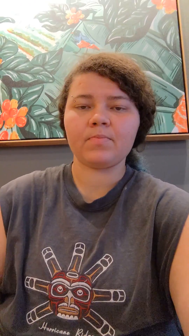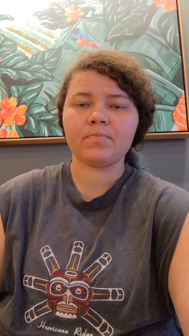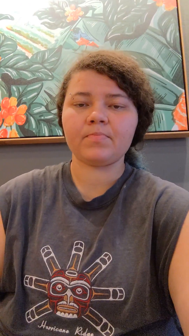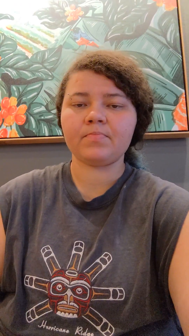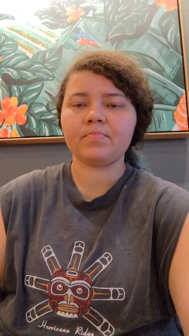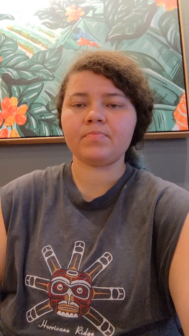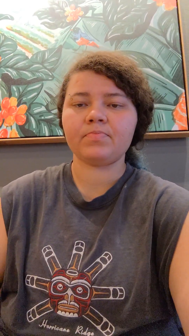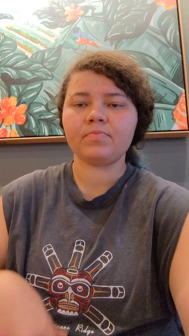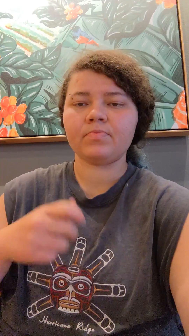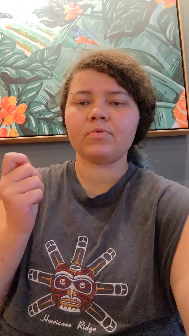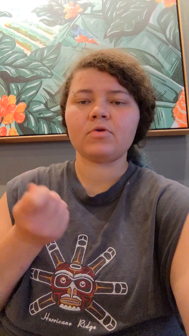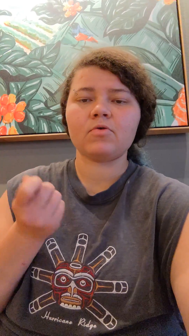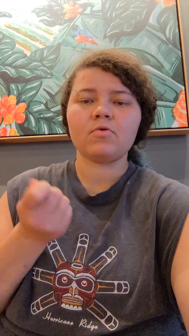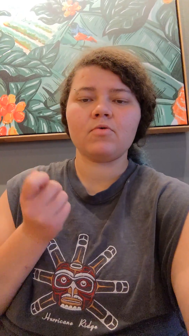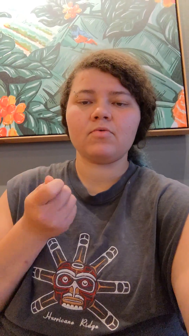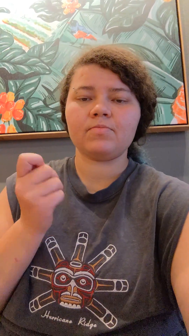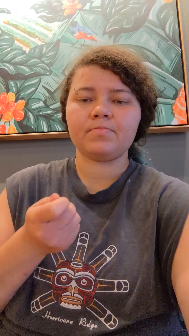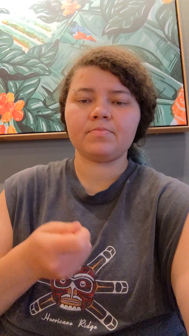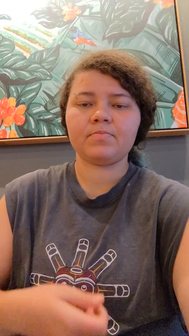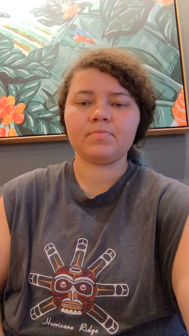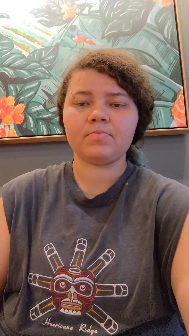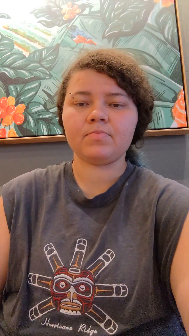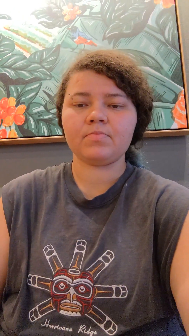cart